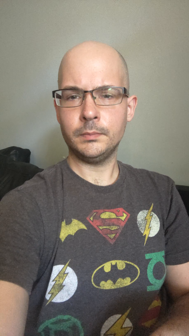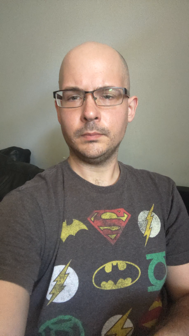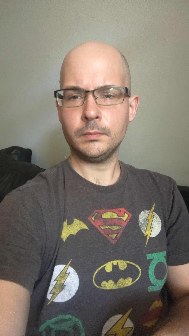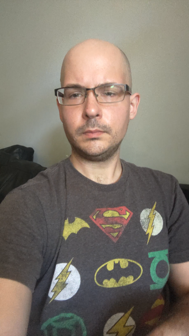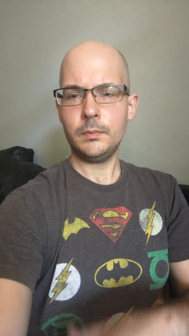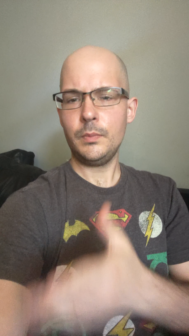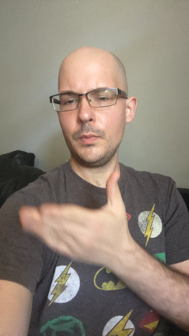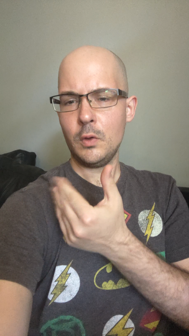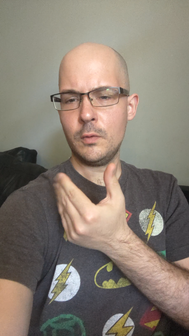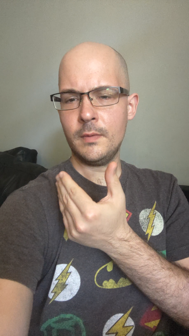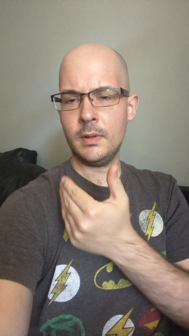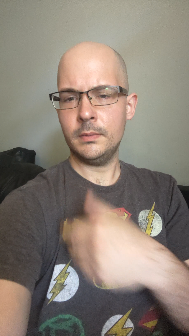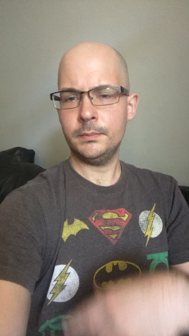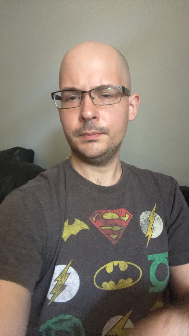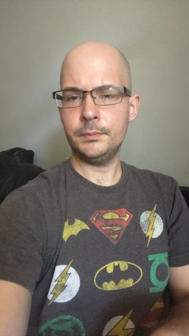butterfly